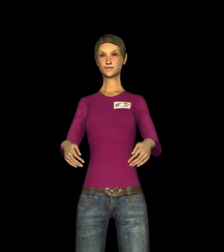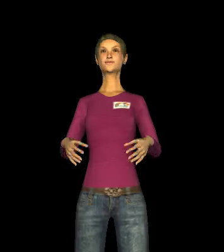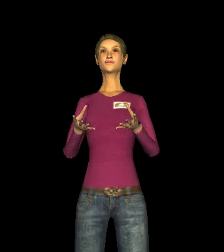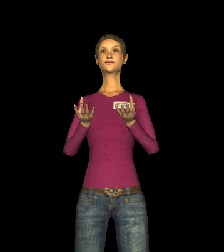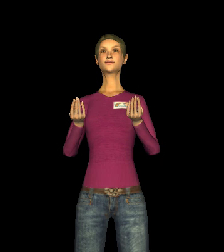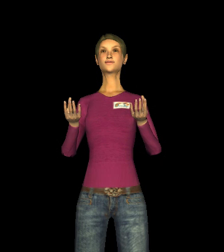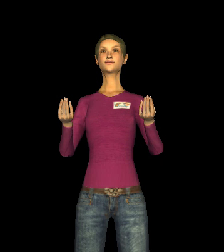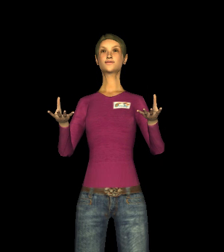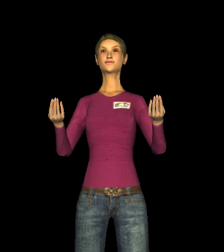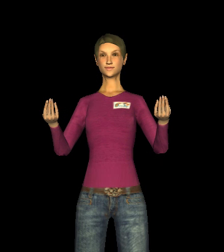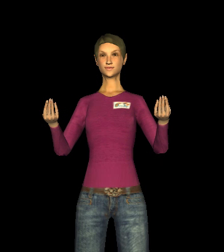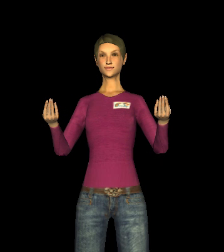كثيرا